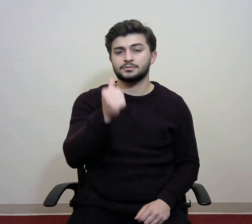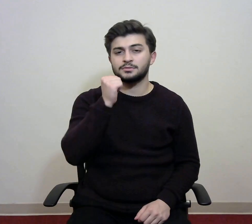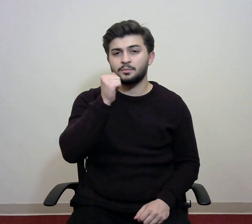sabah